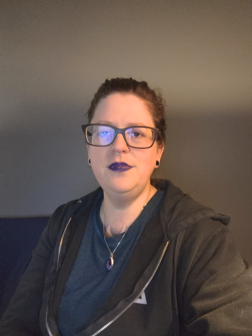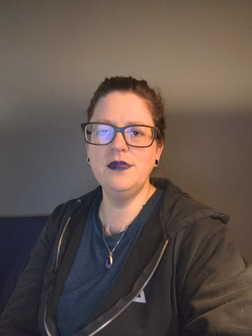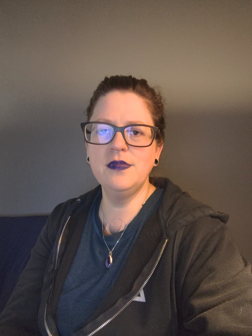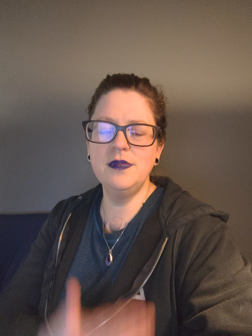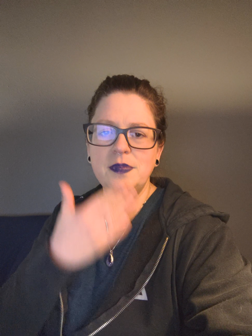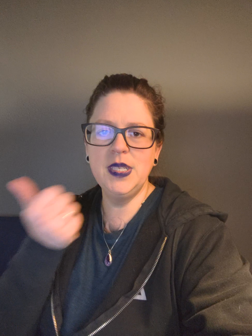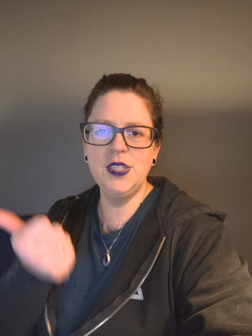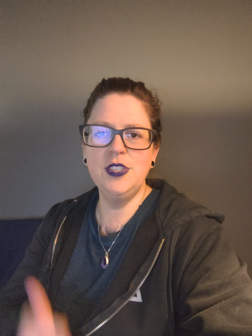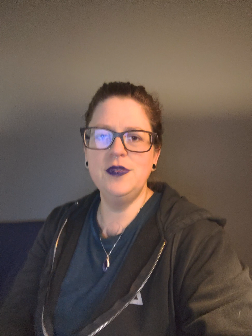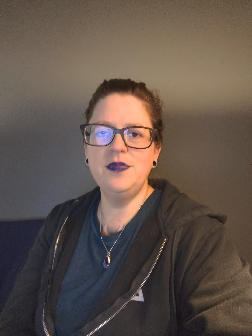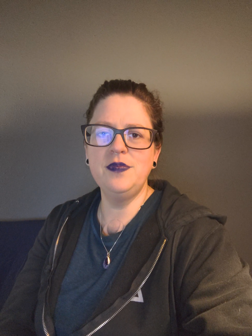better